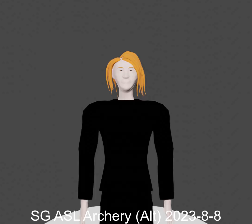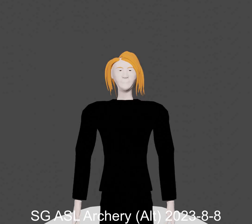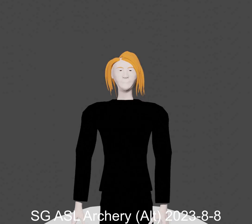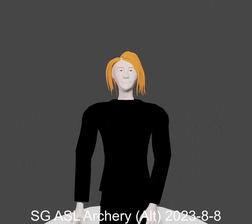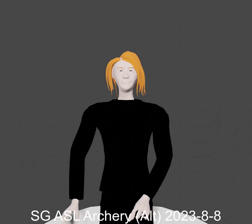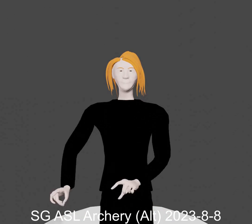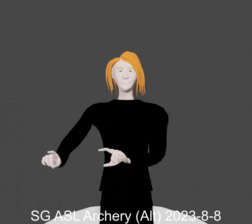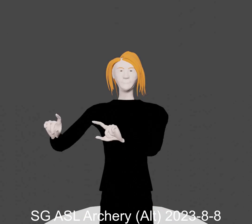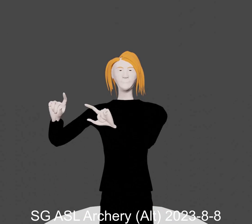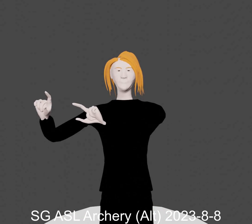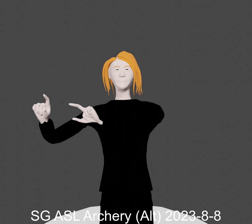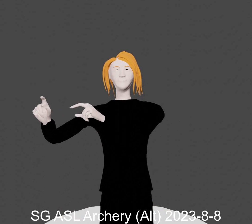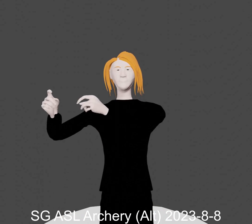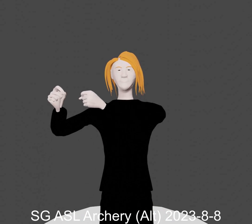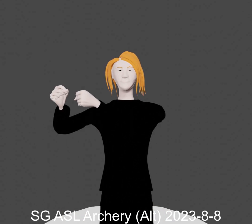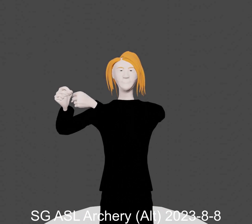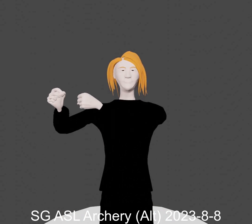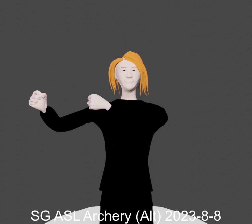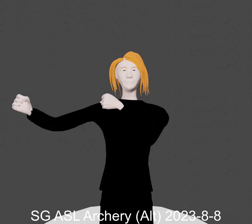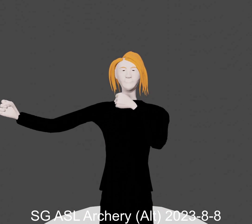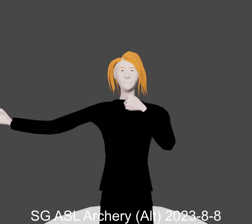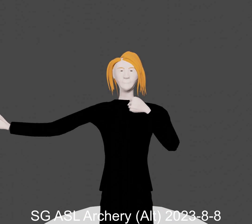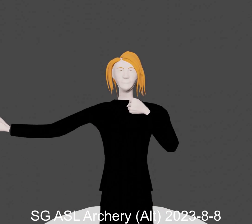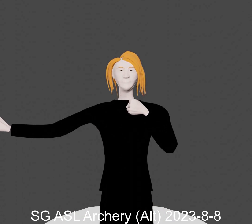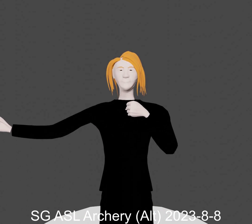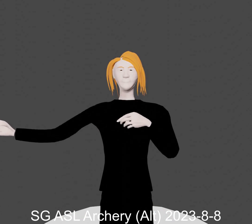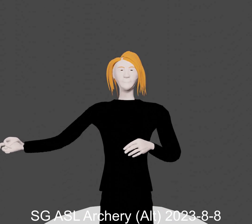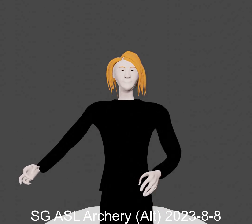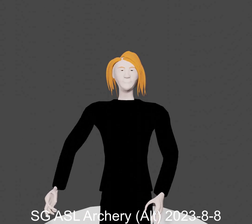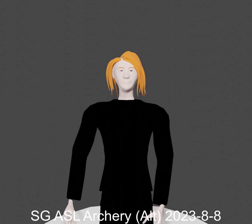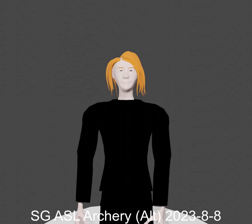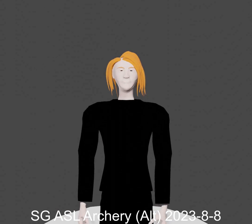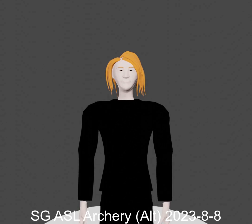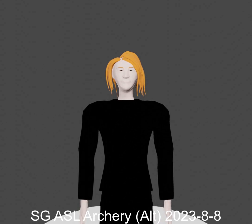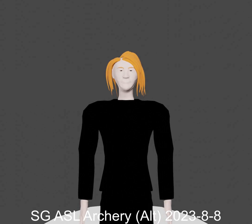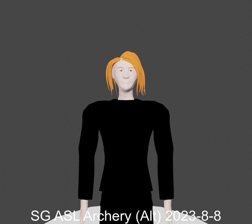Archery